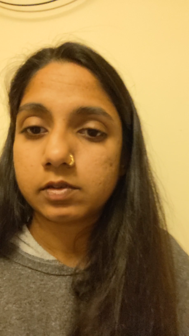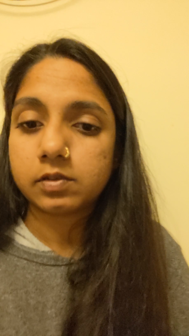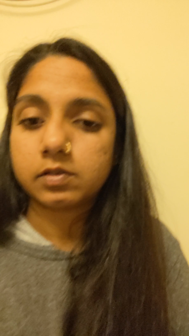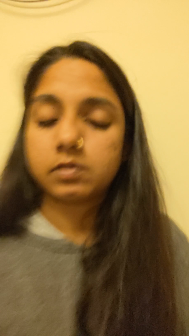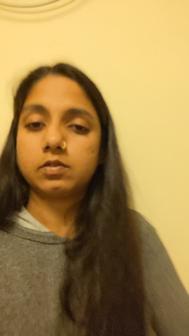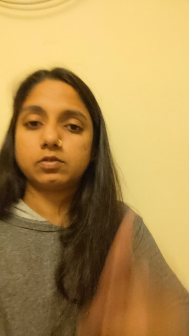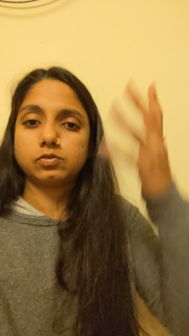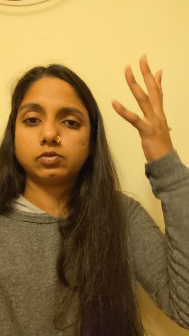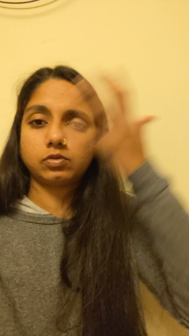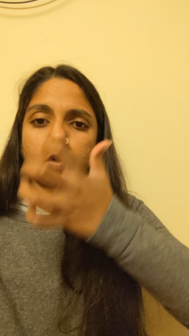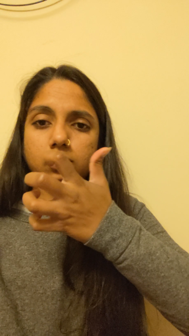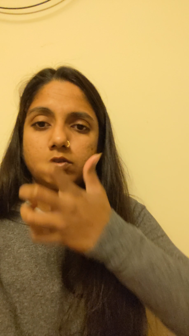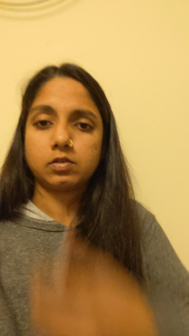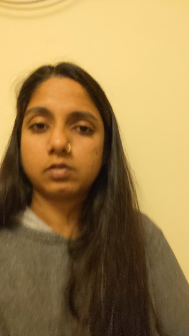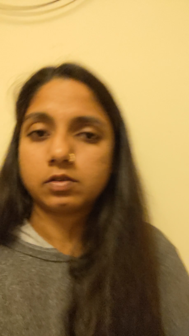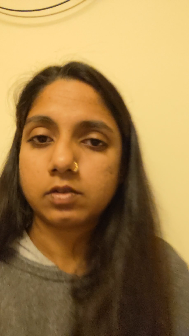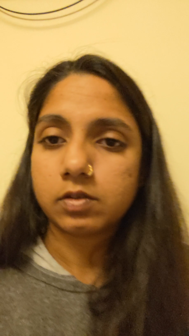dark